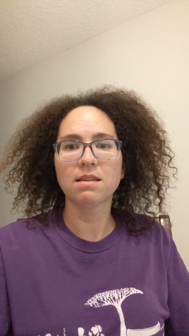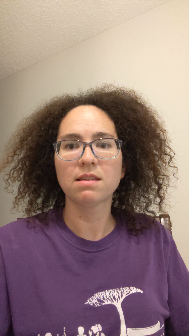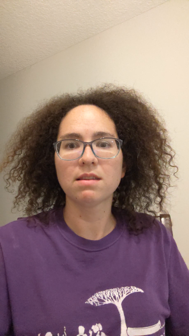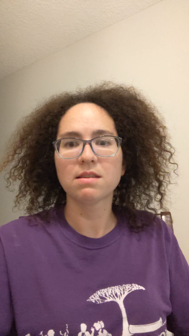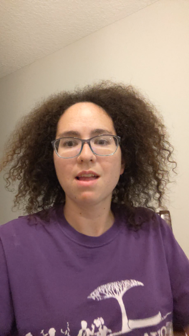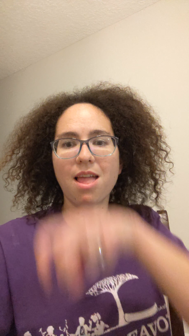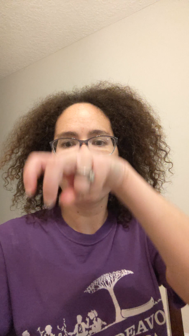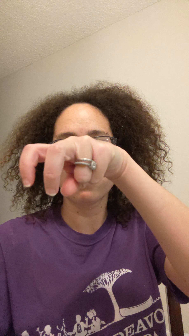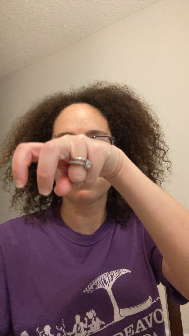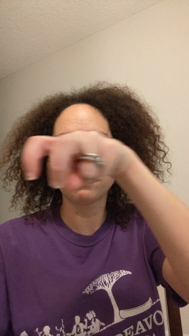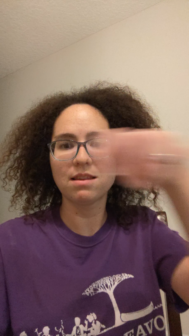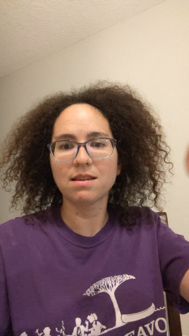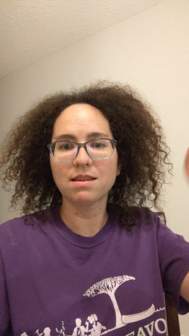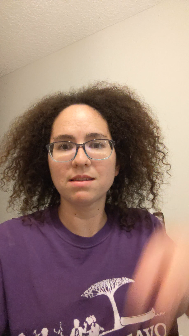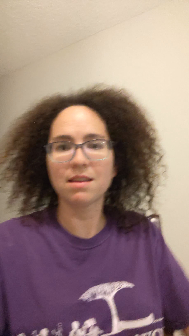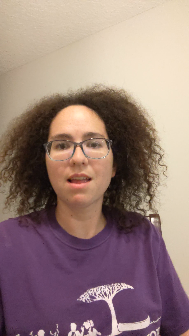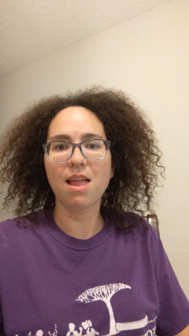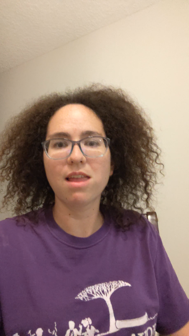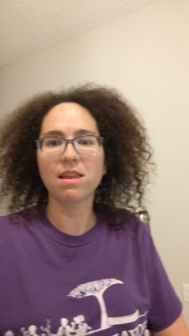couch